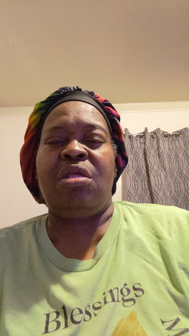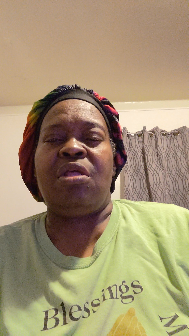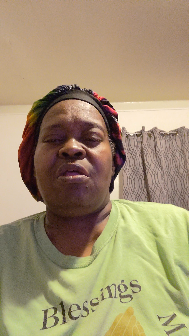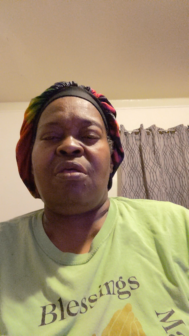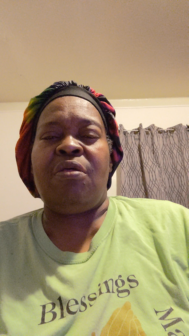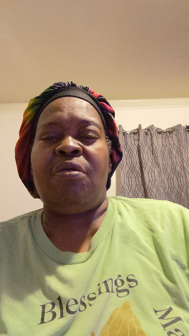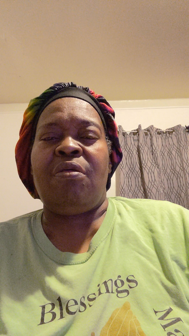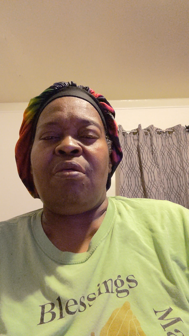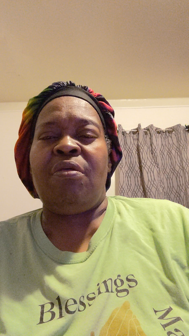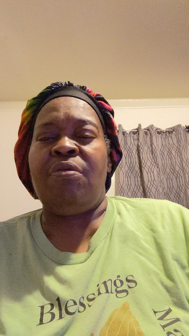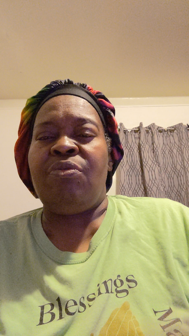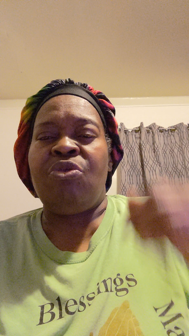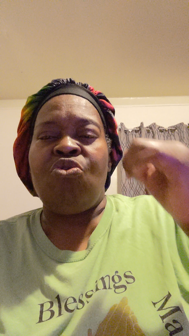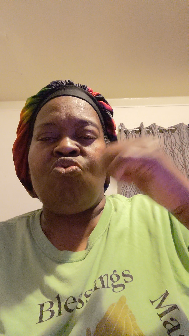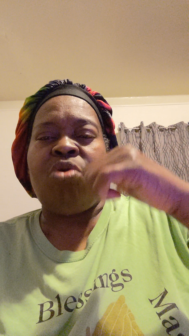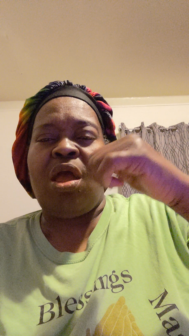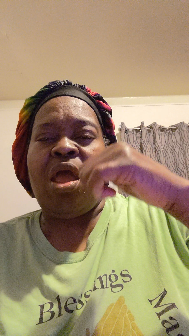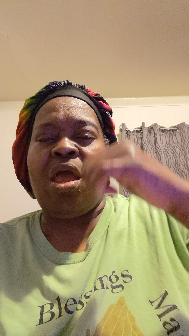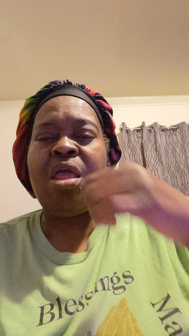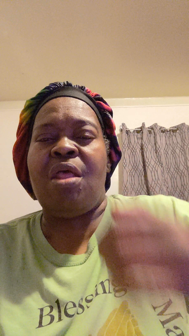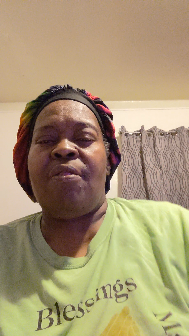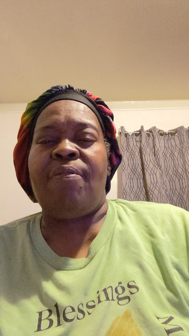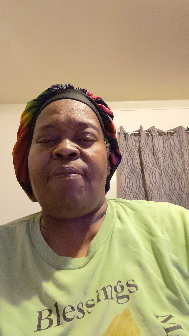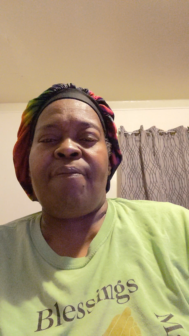rock